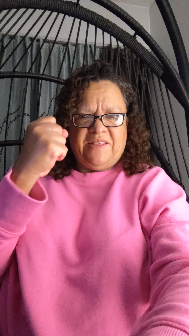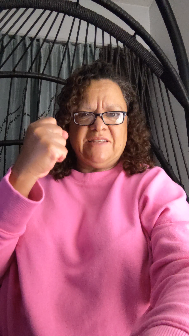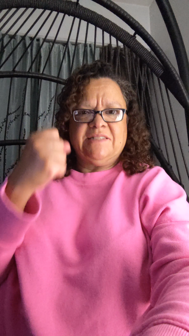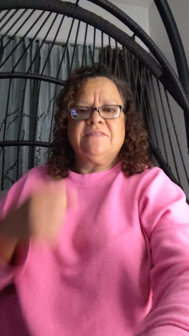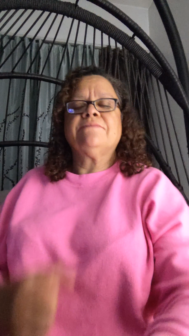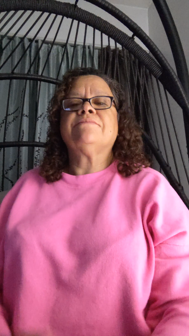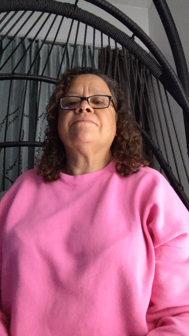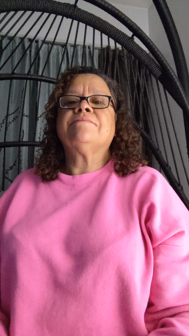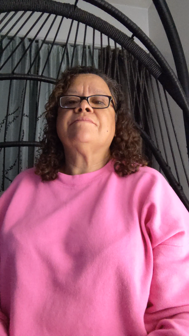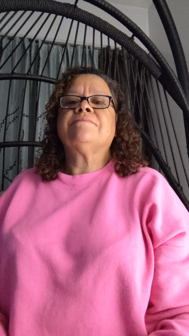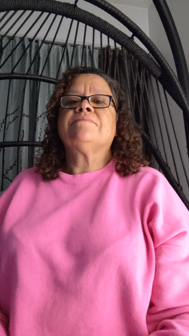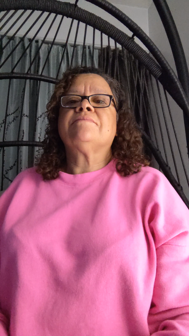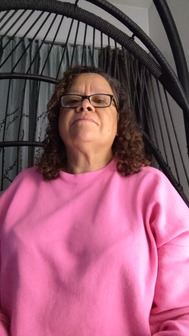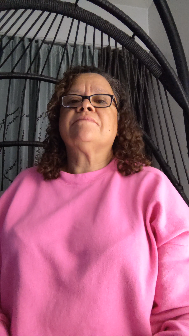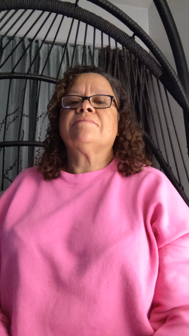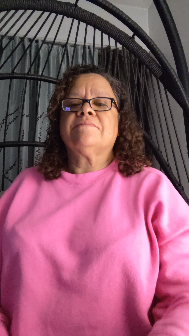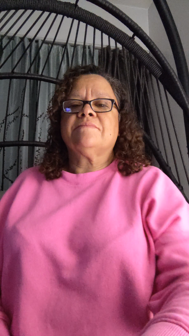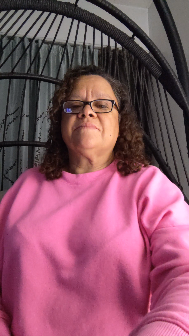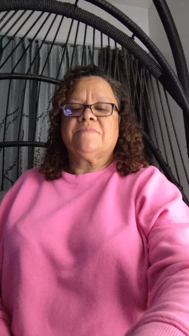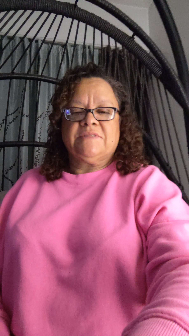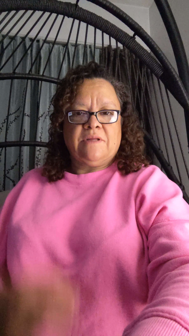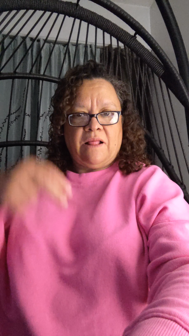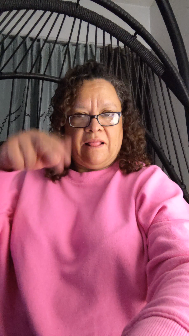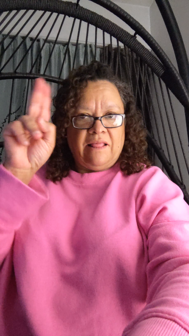lick